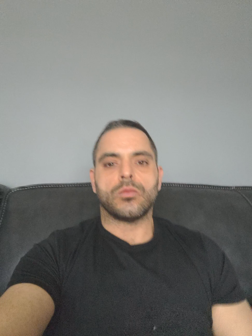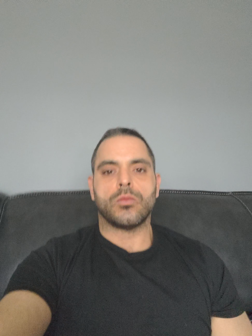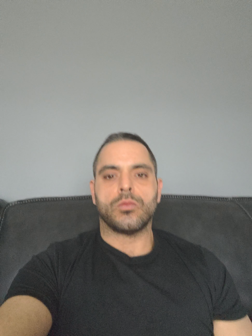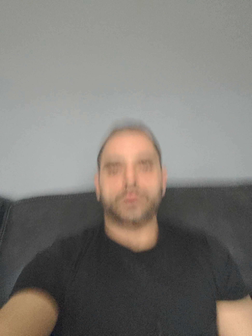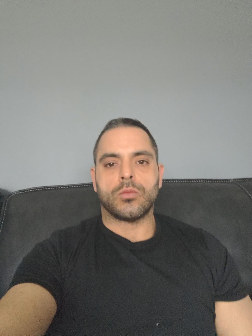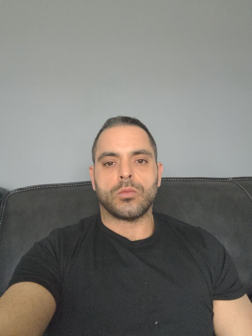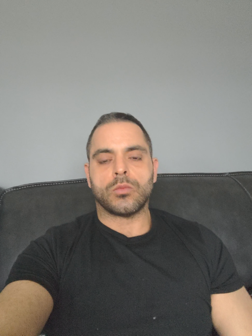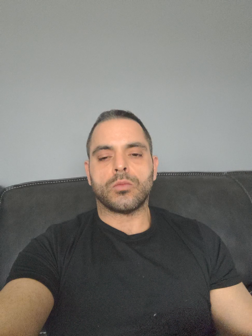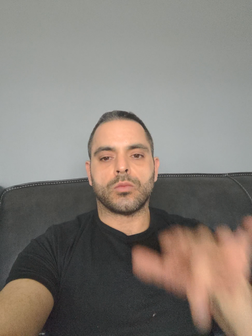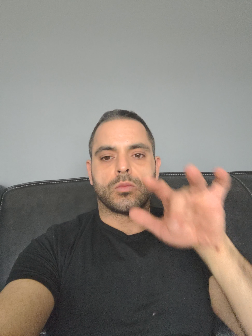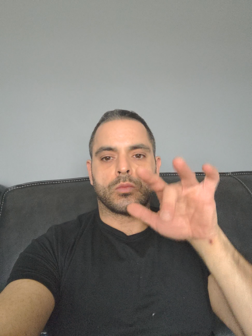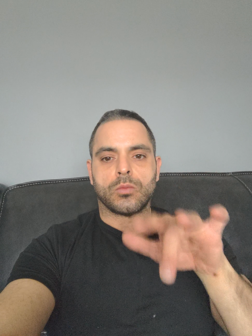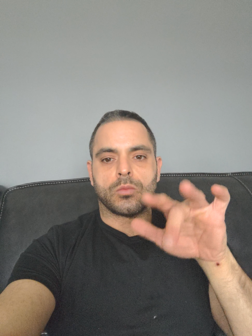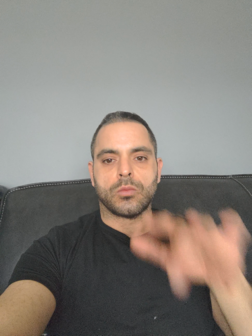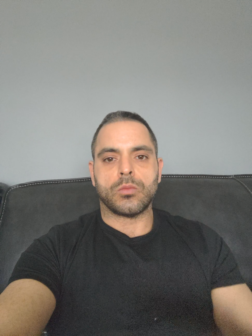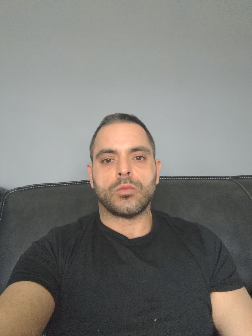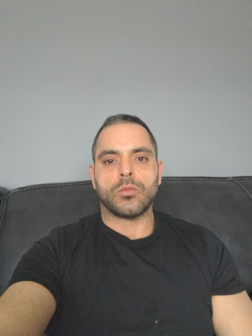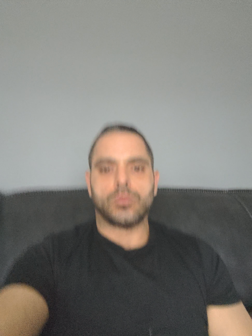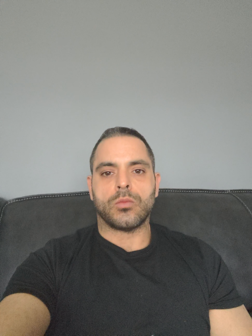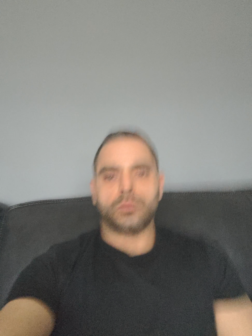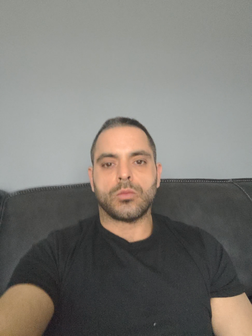touch